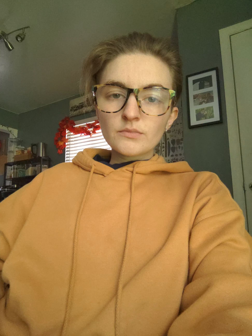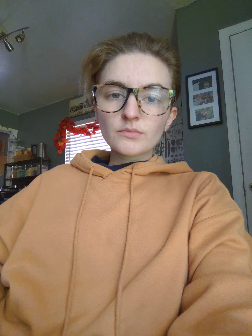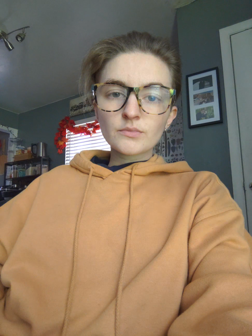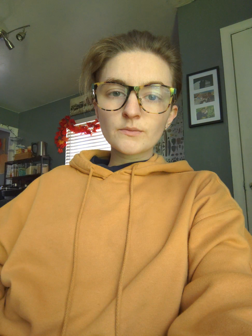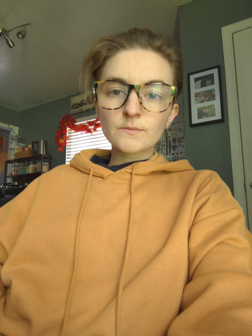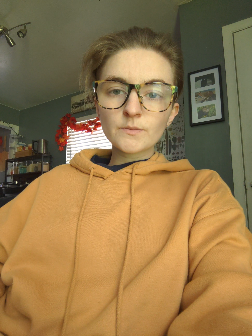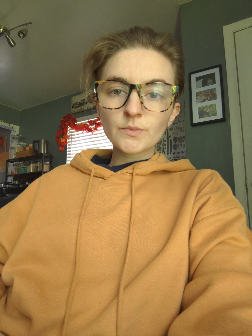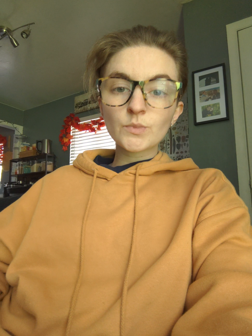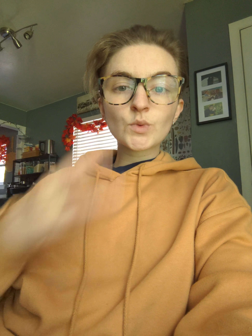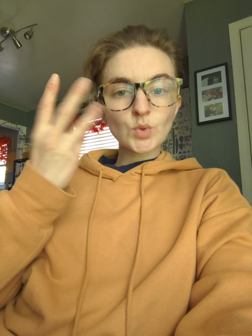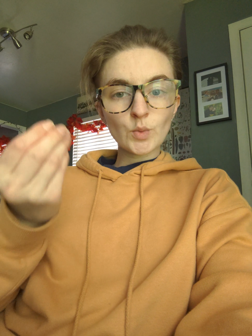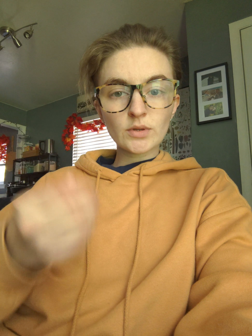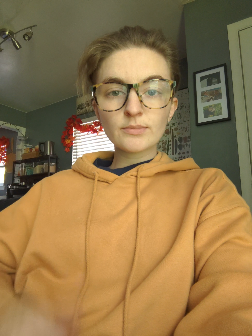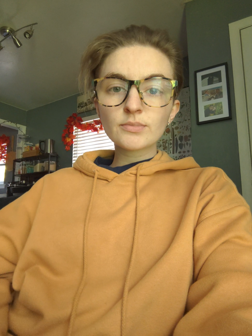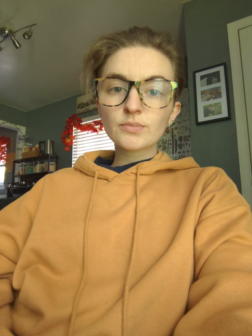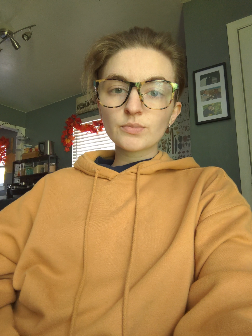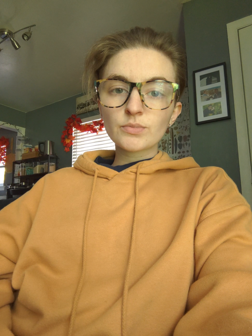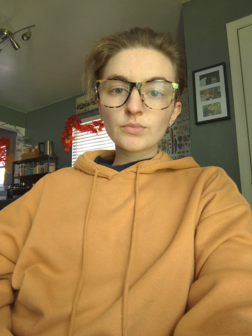going to